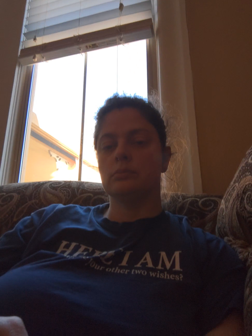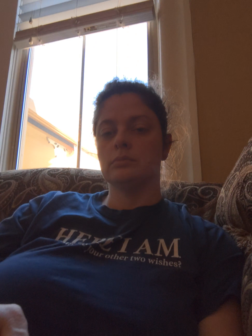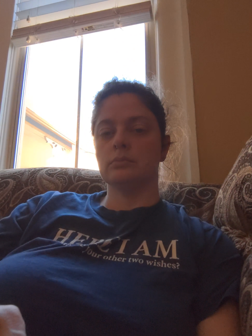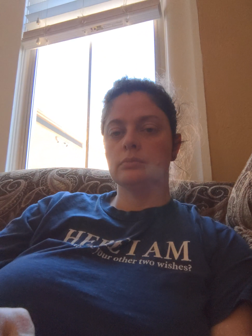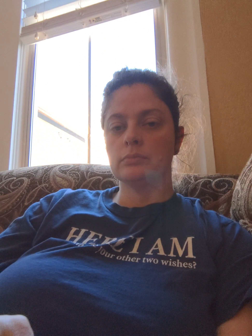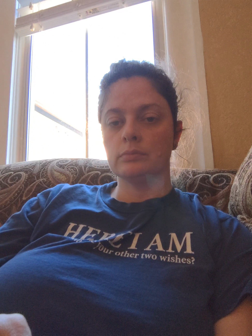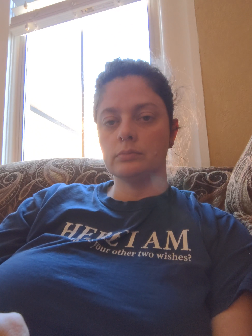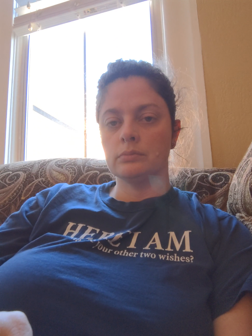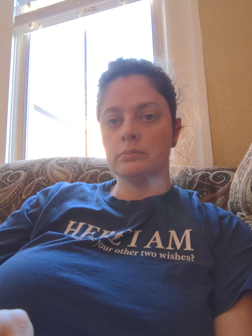drink